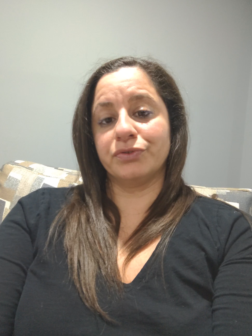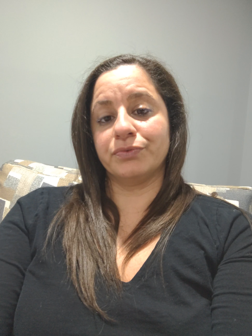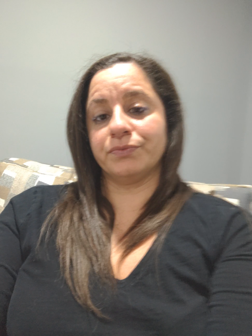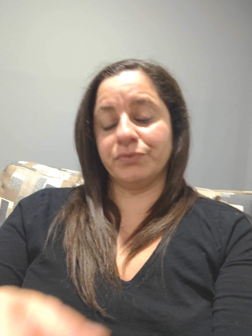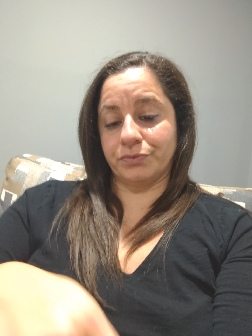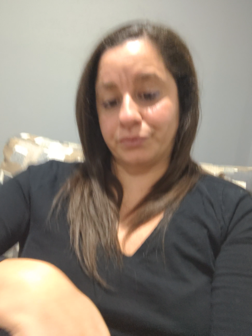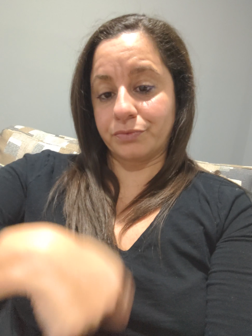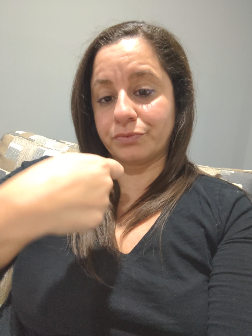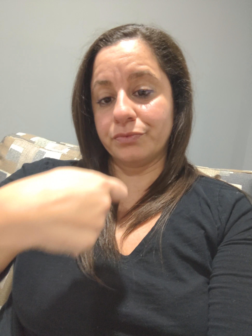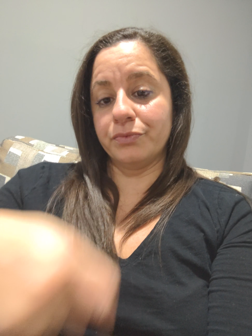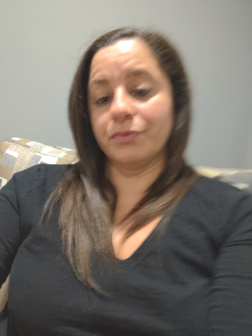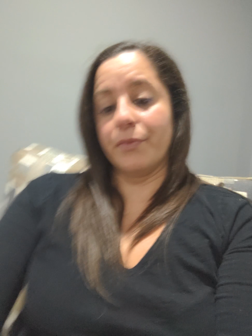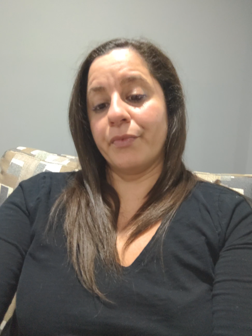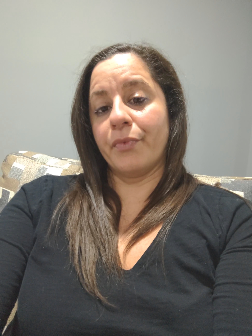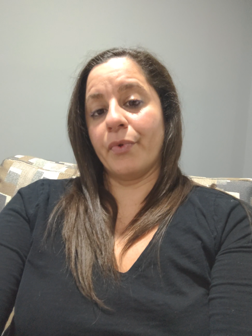zipper